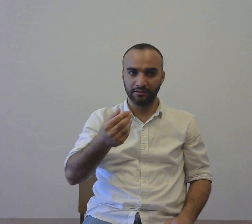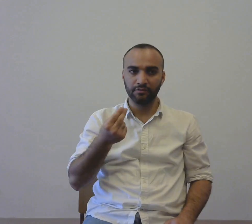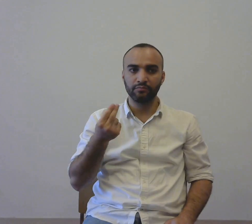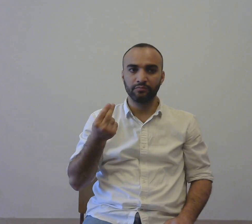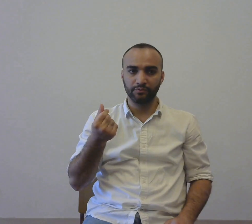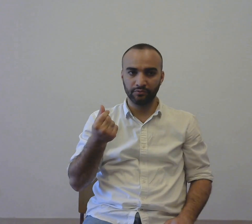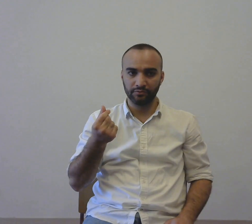pul